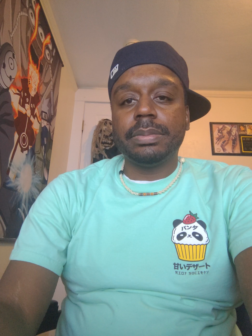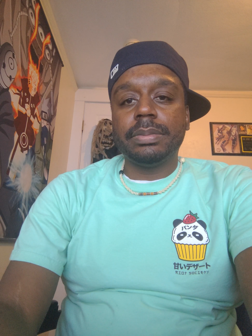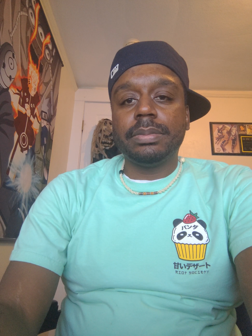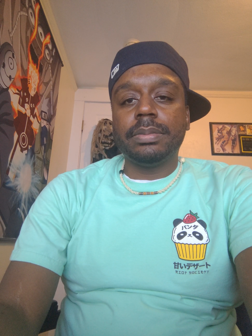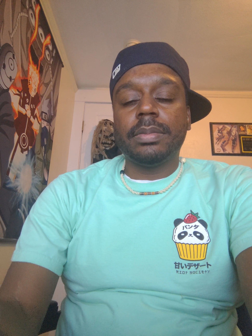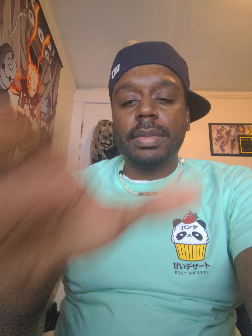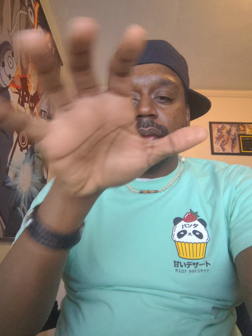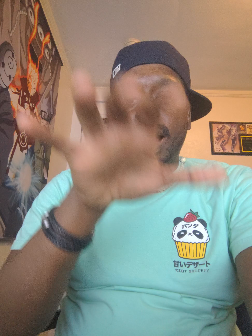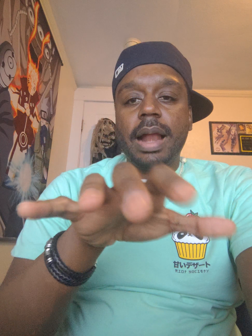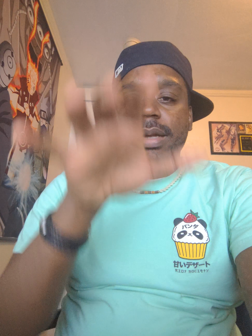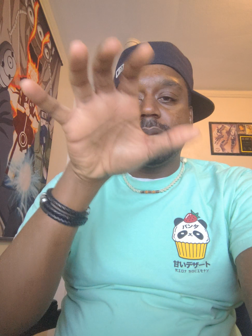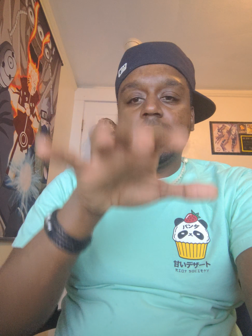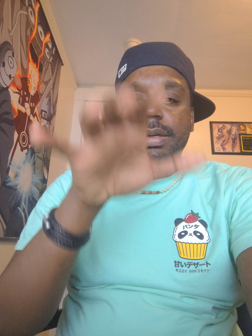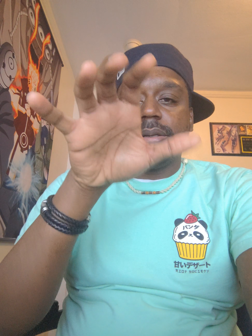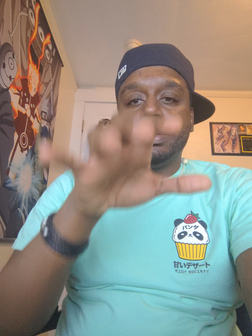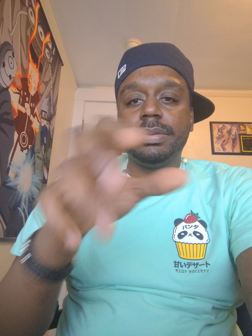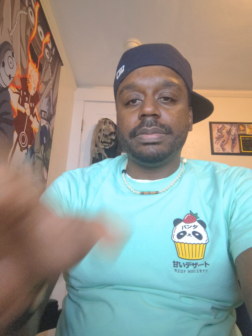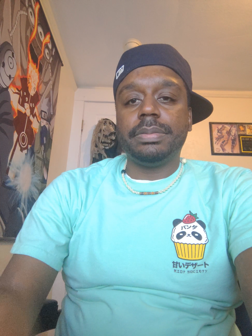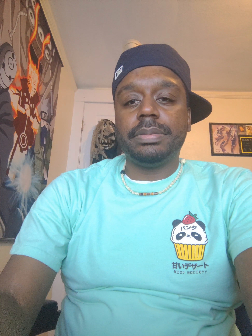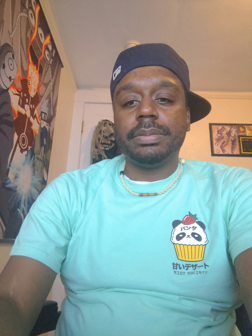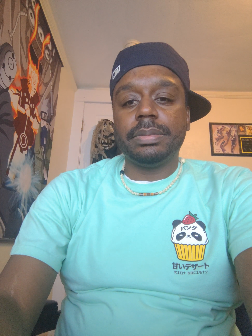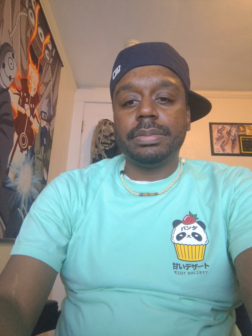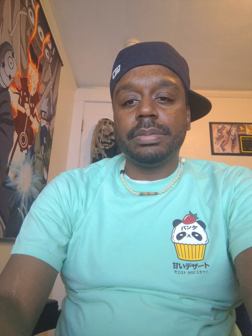alligator